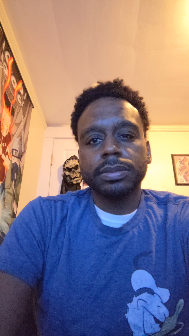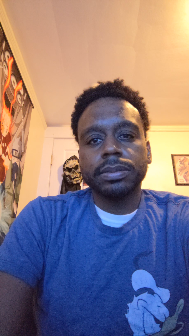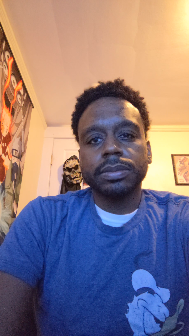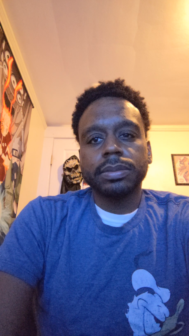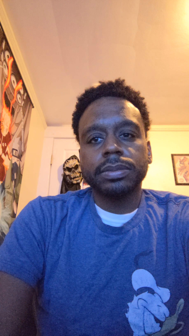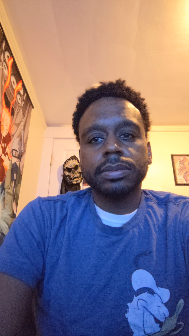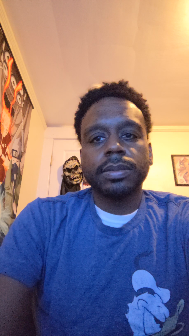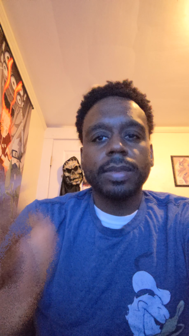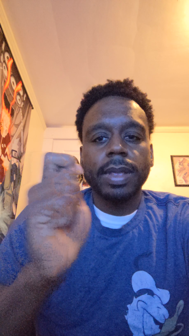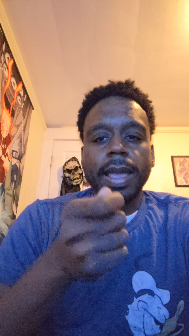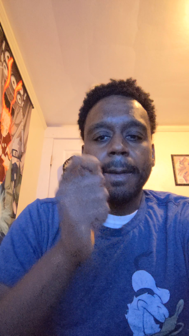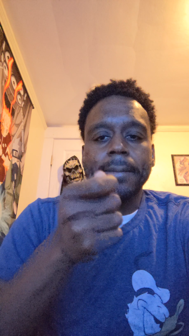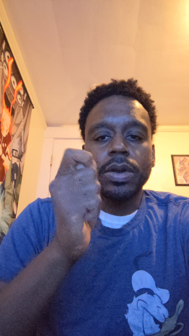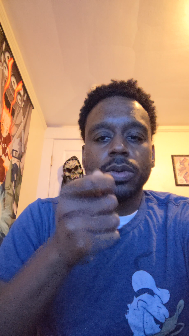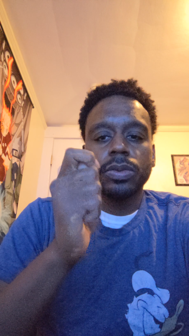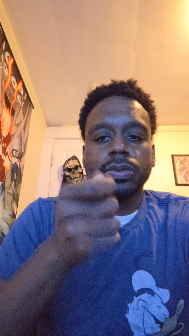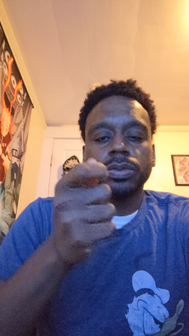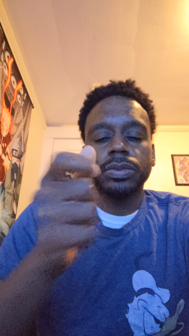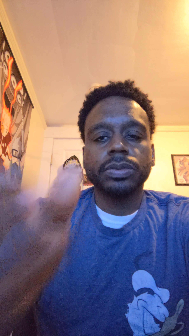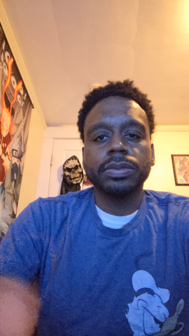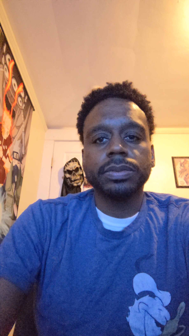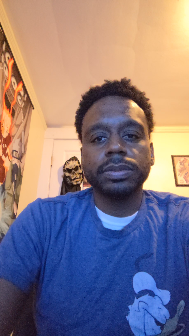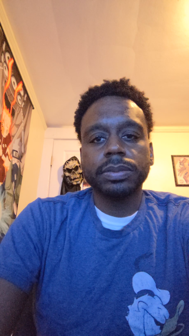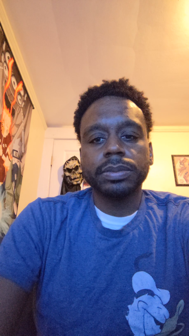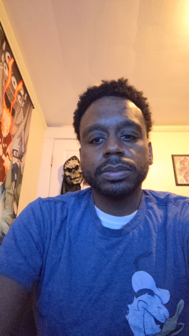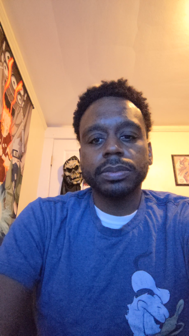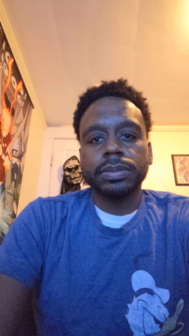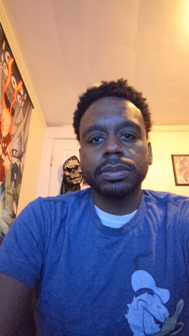hammer